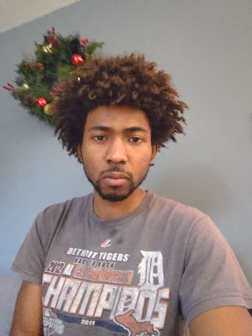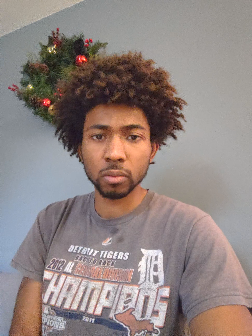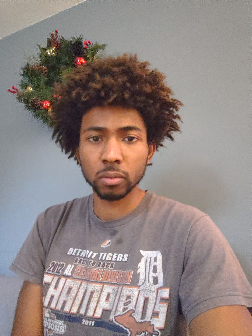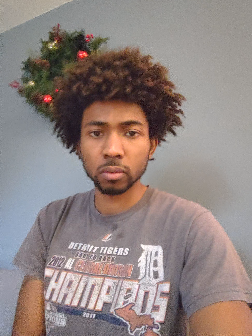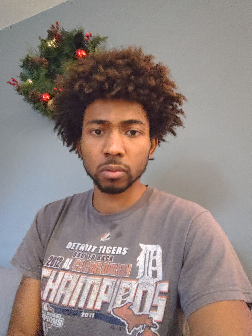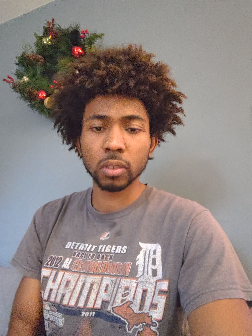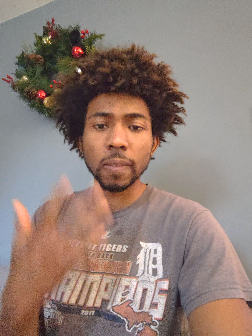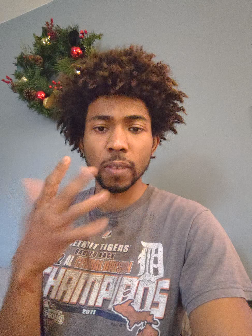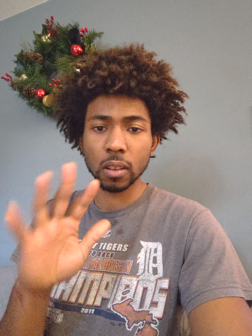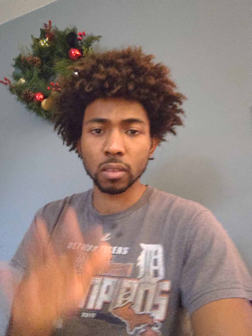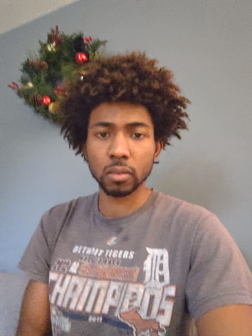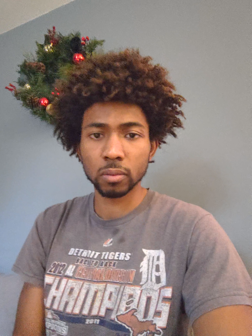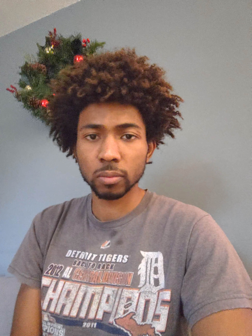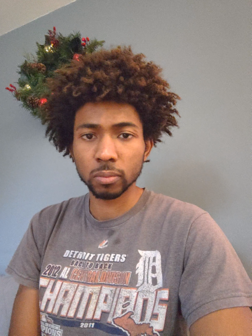finish